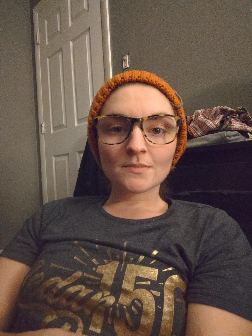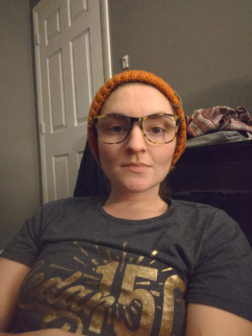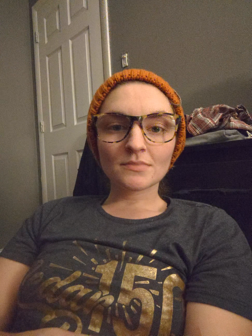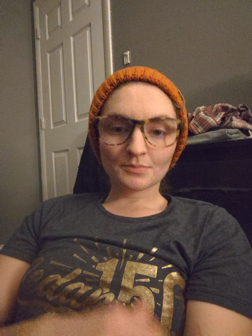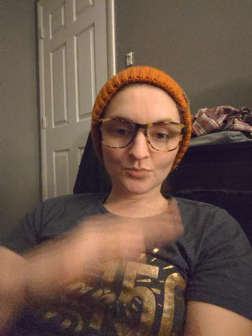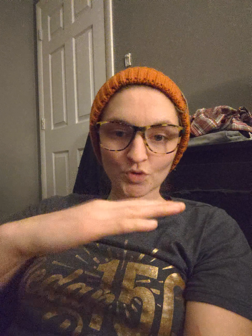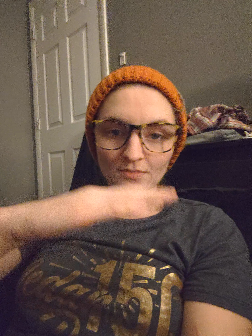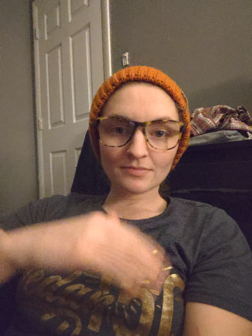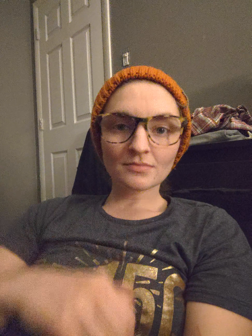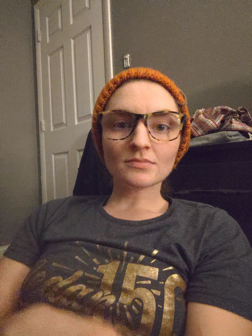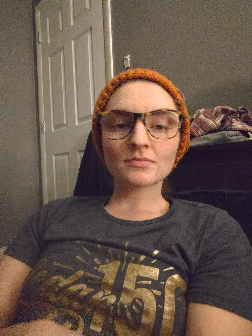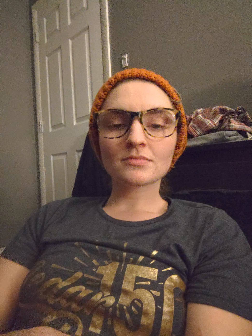table